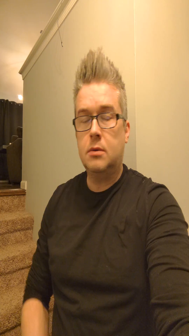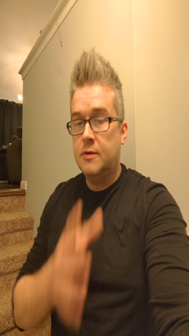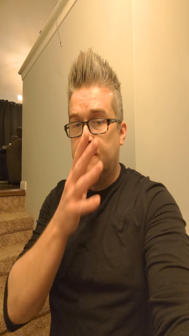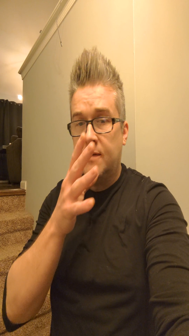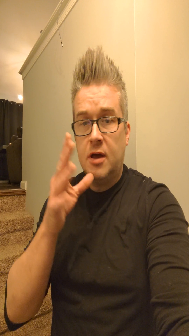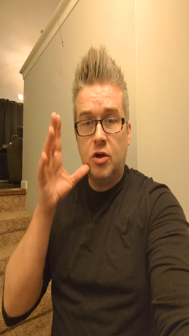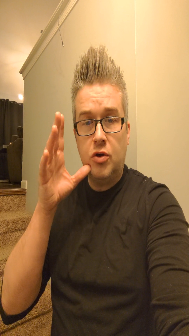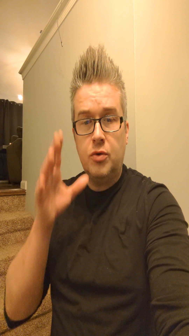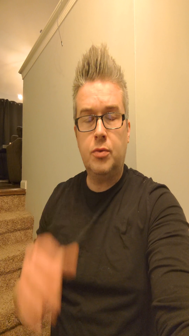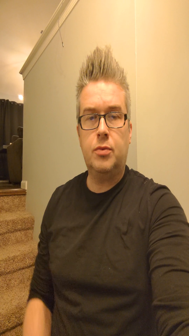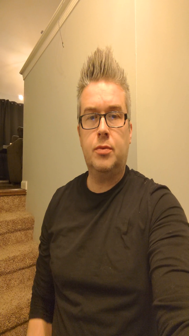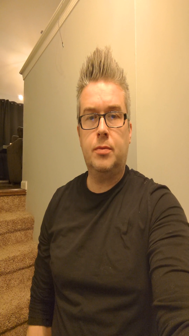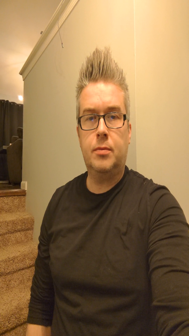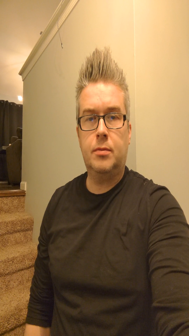farm